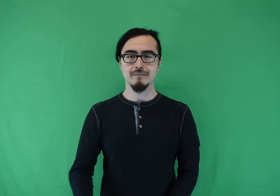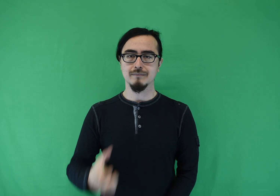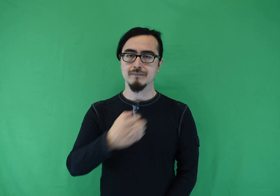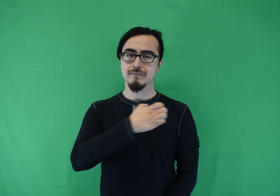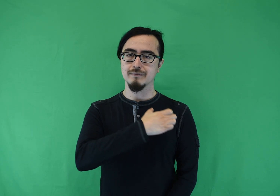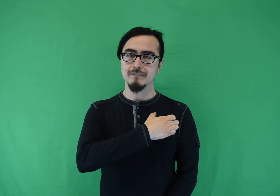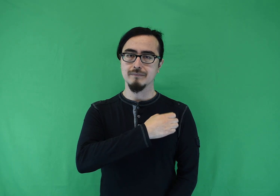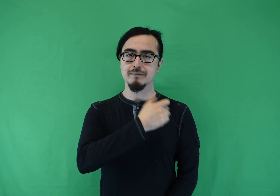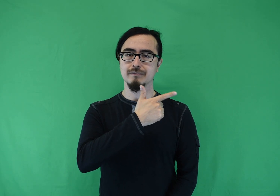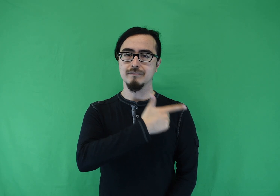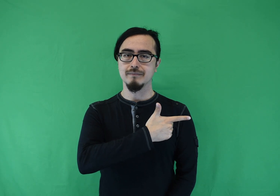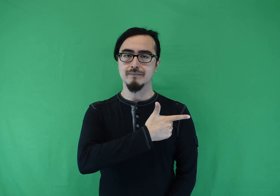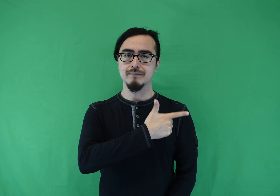español